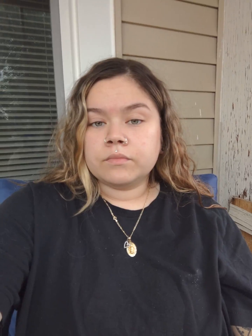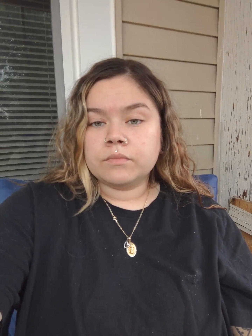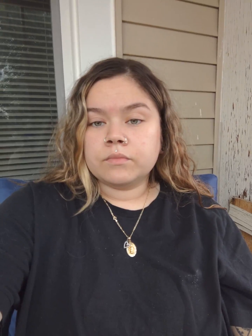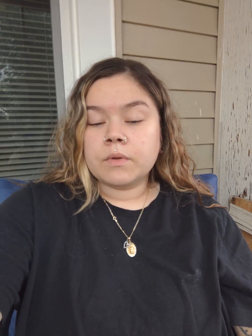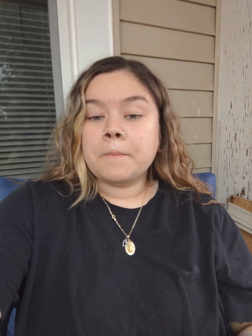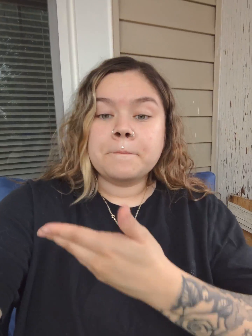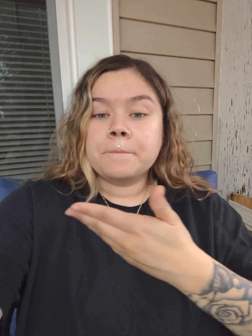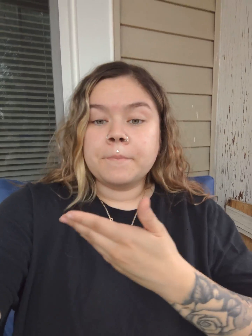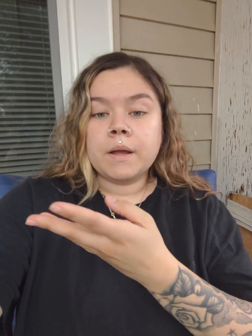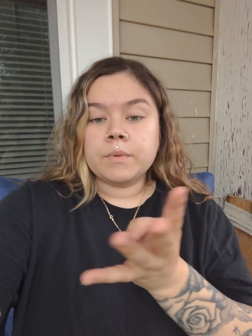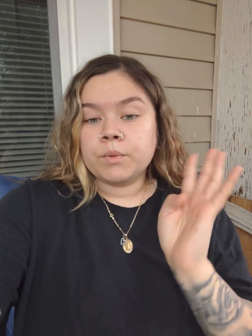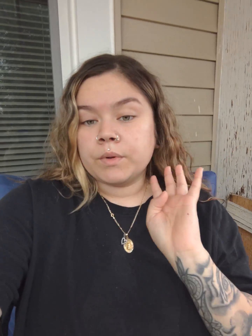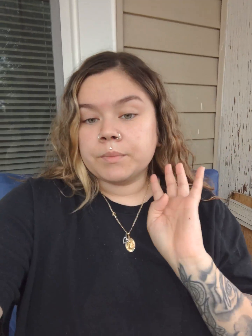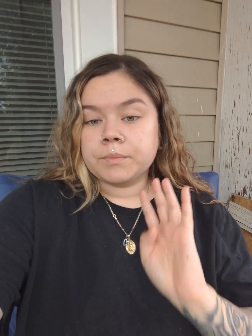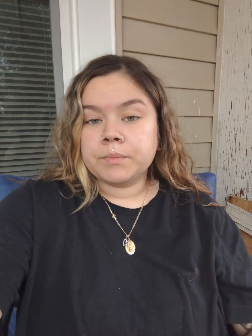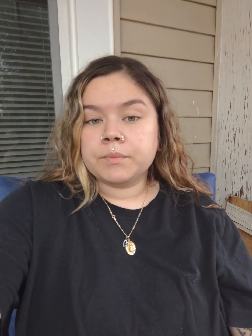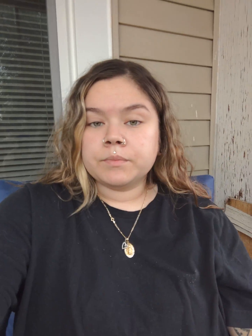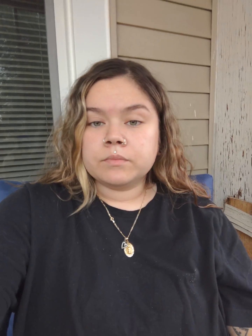crib